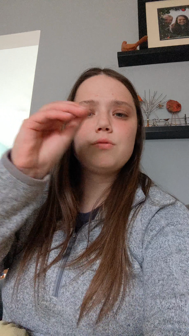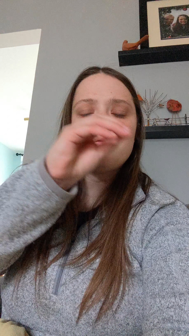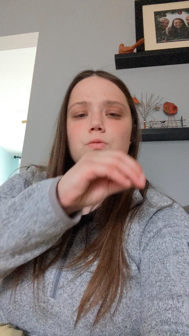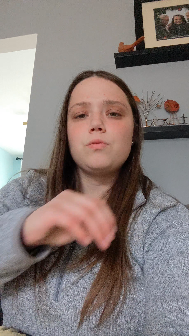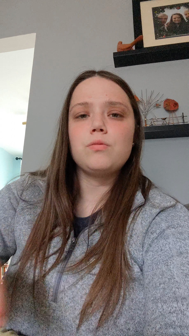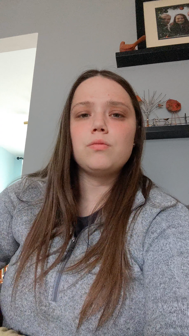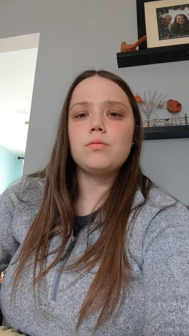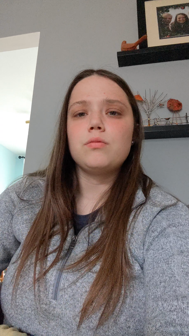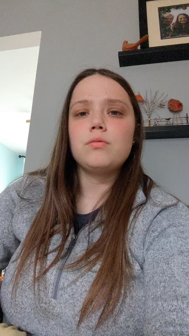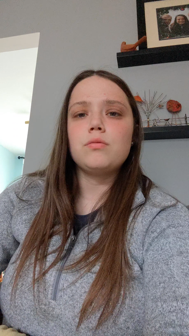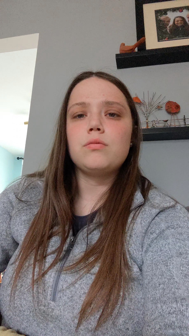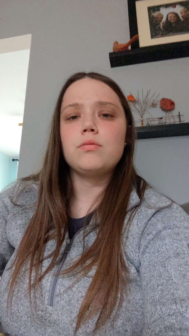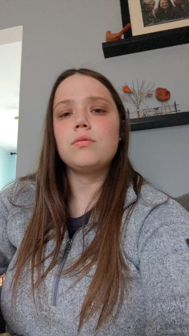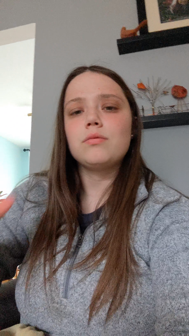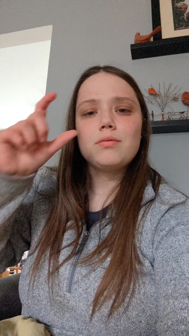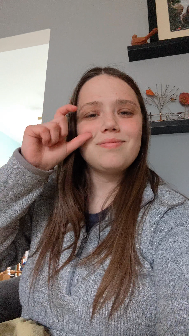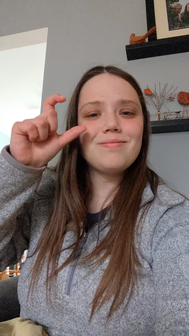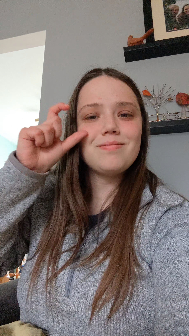glasses